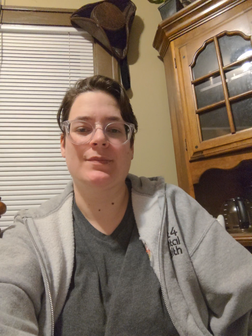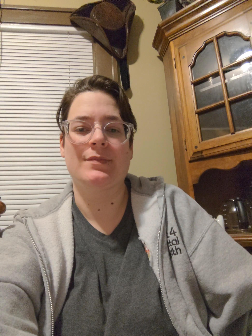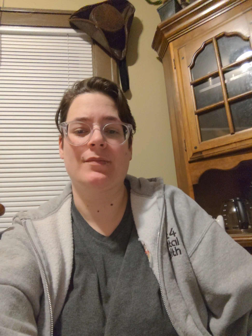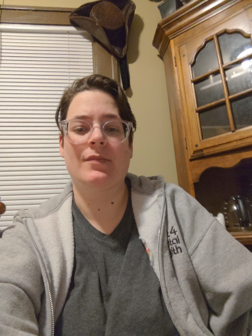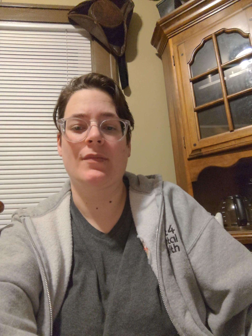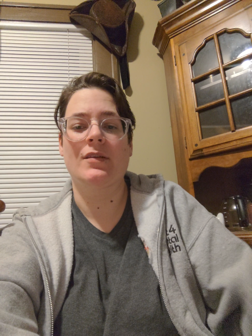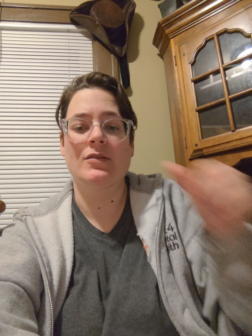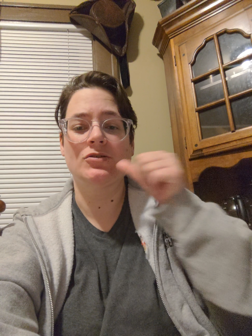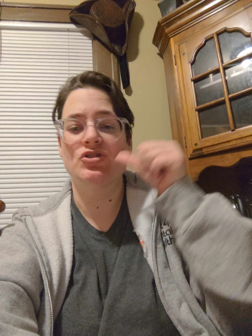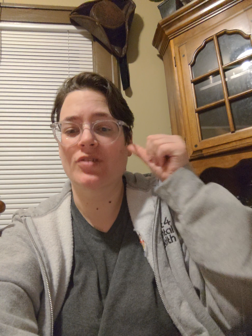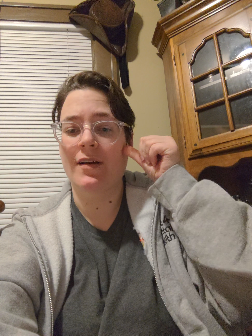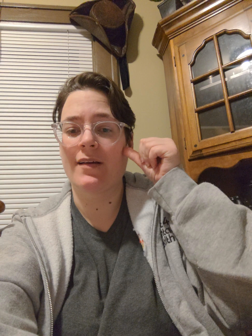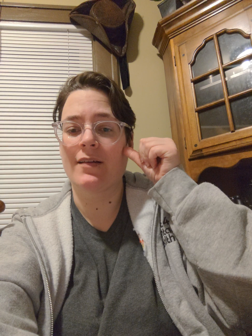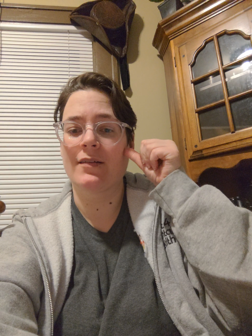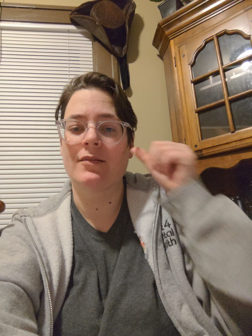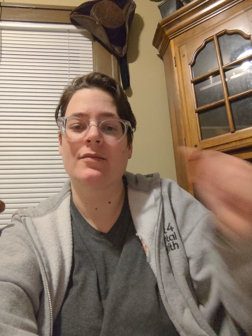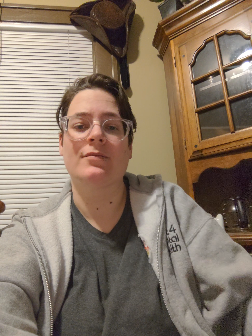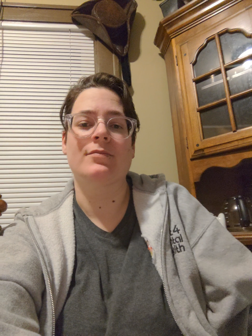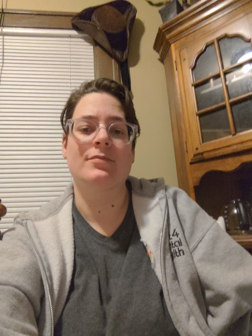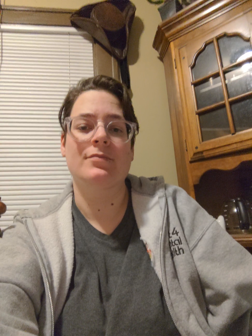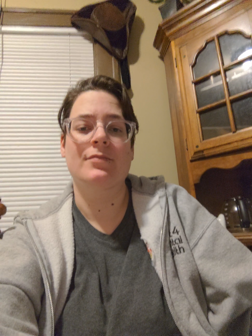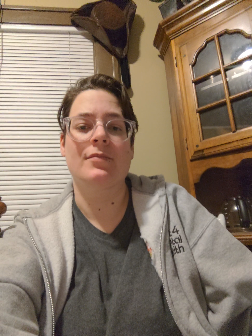yesterday